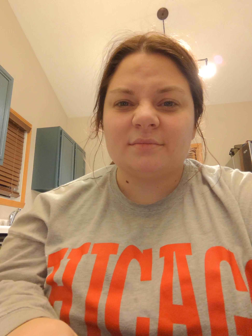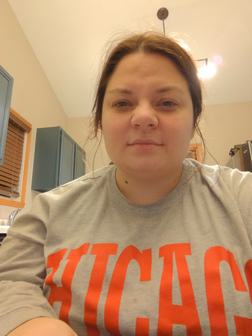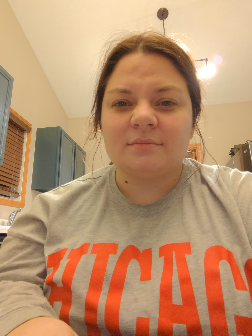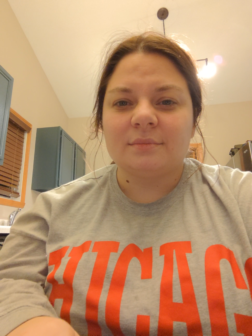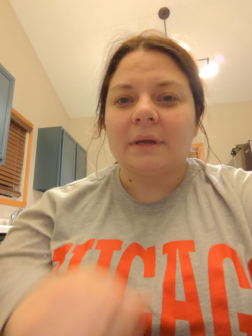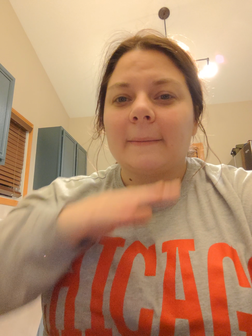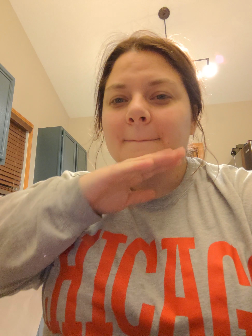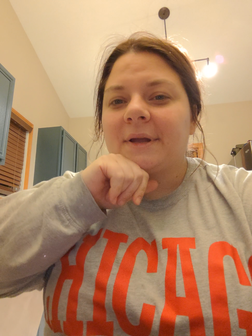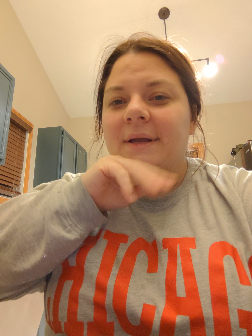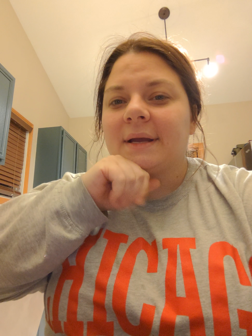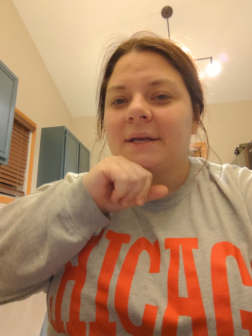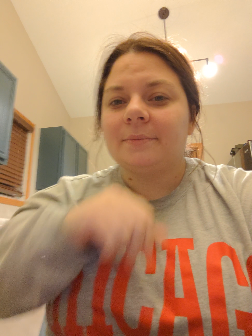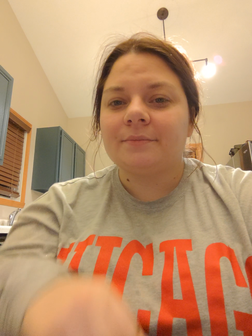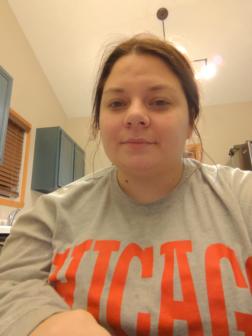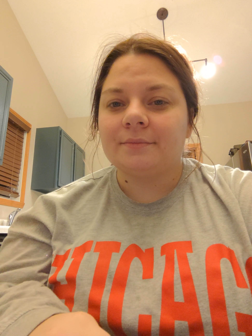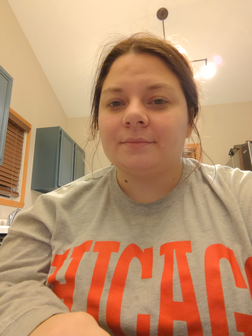pig